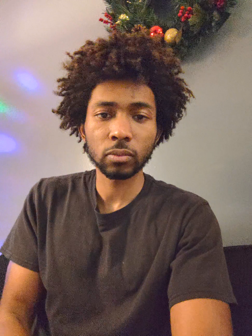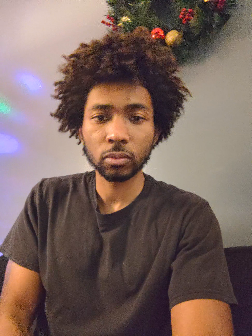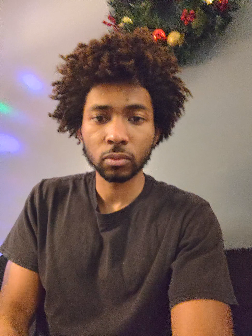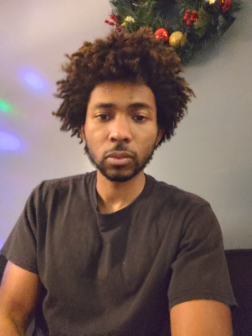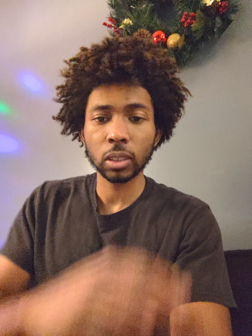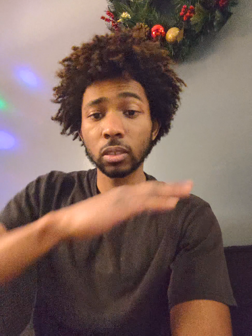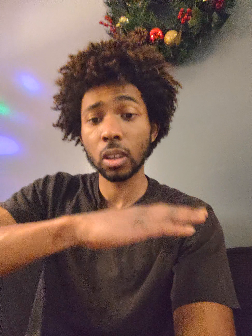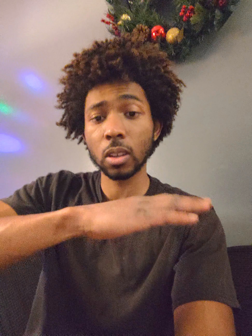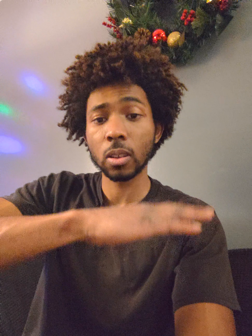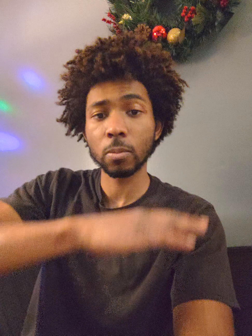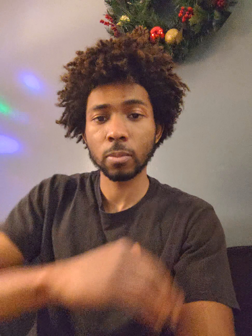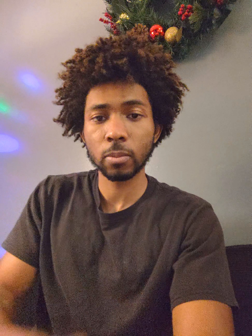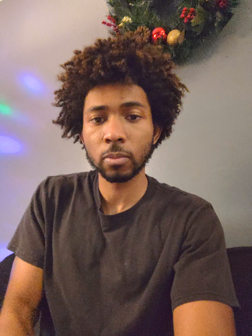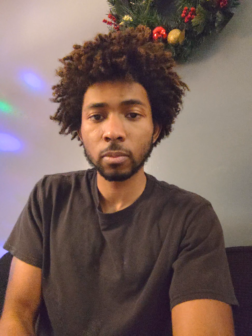table